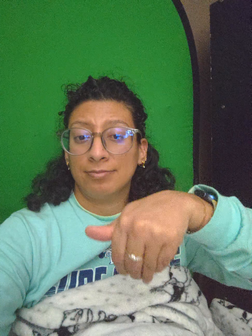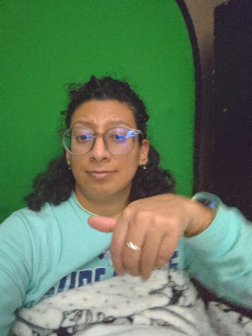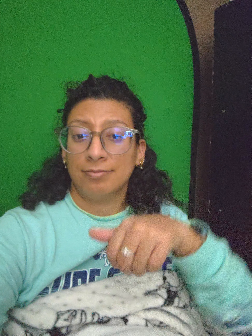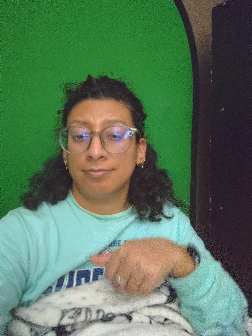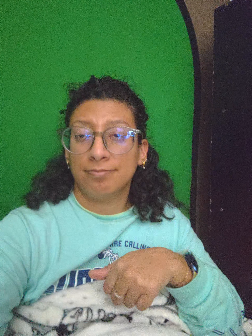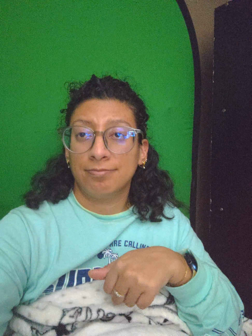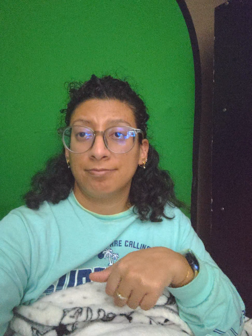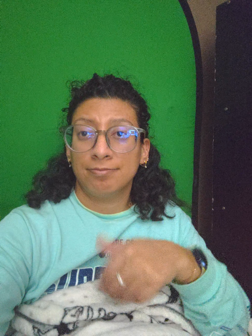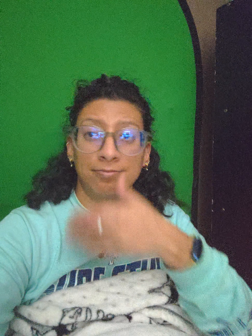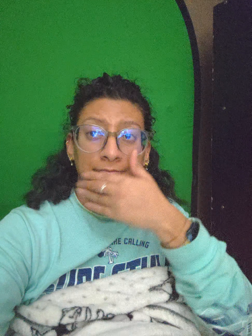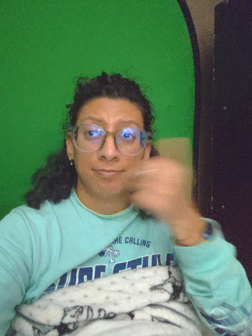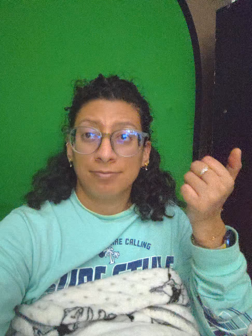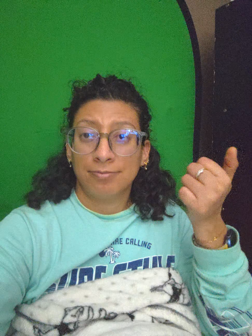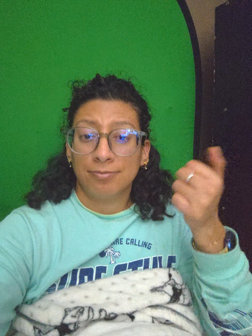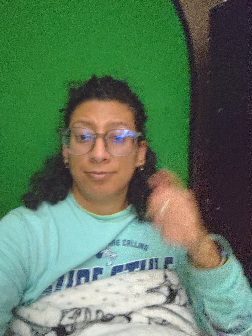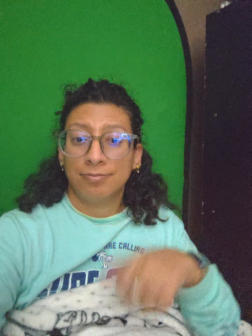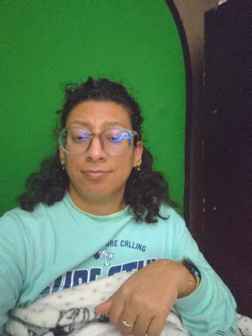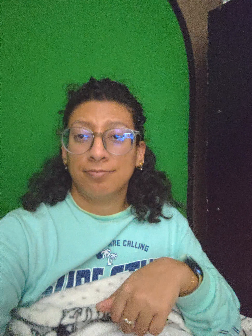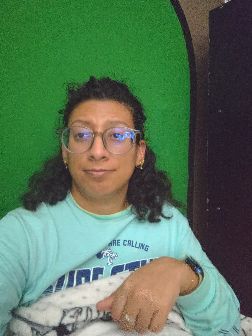better